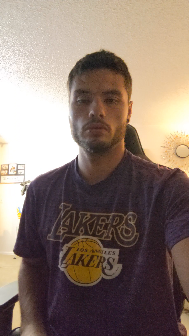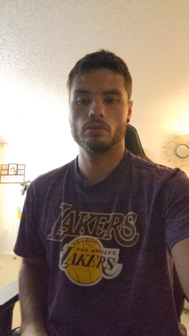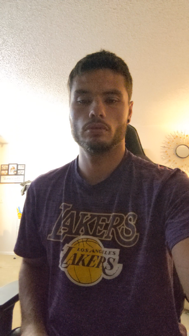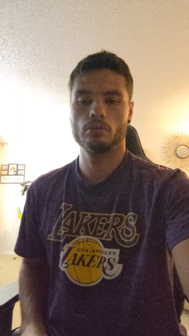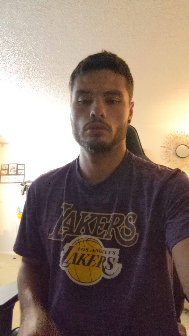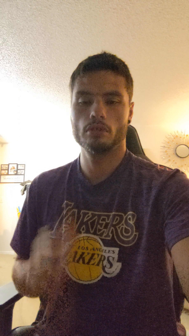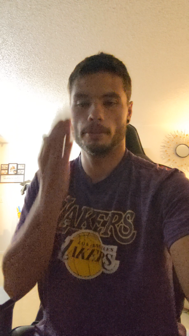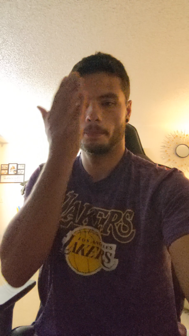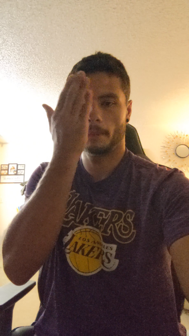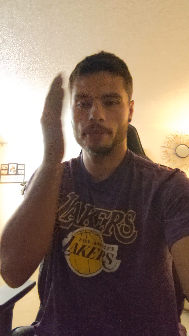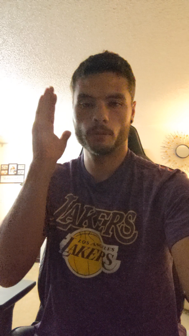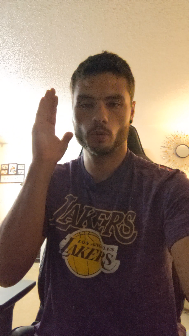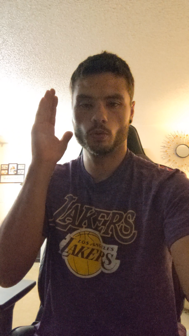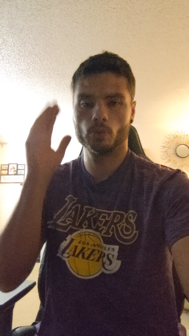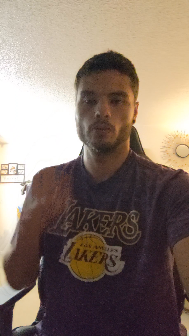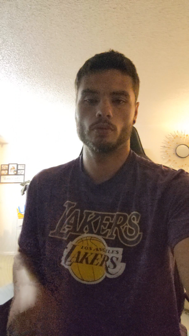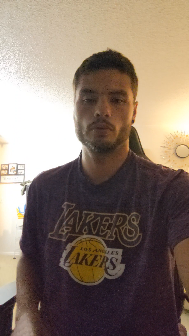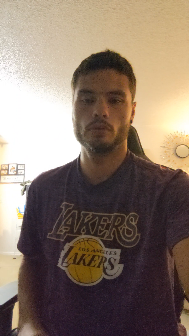peekaboo